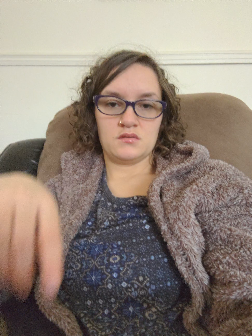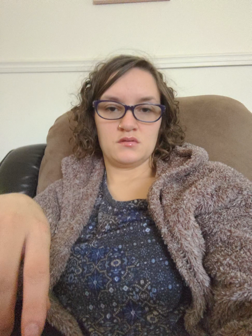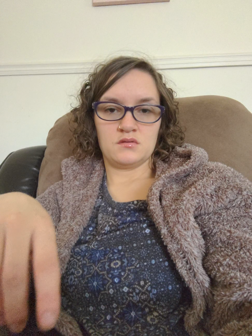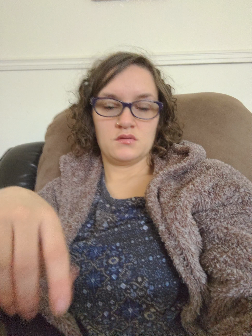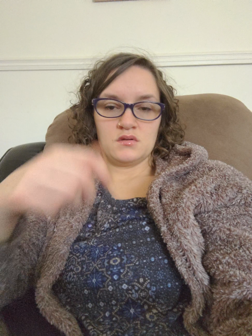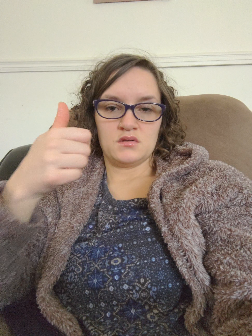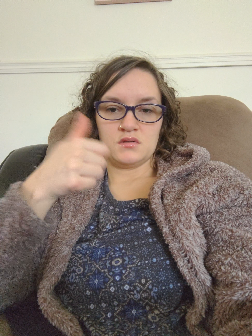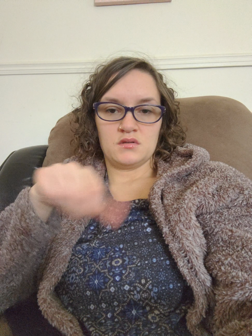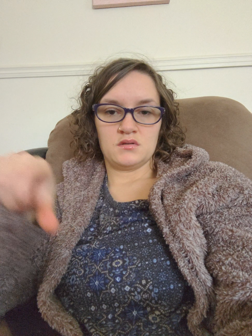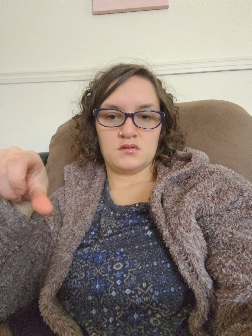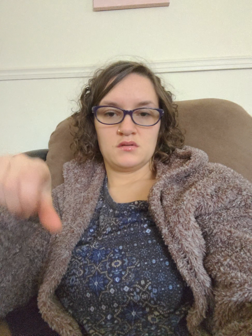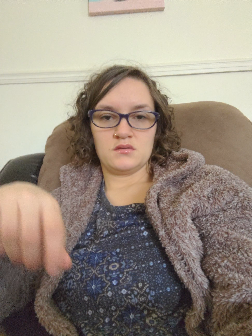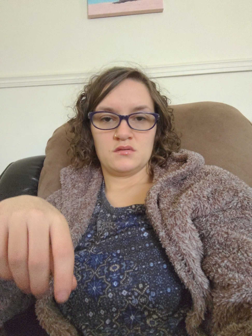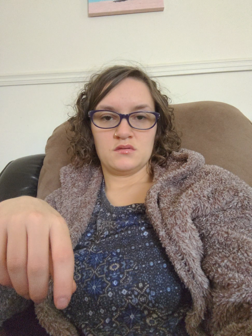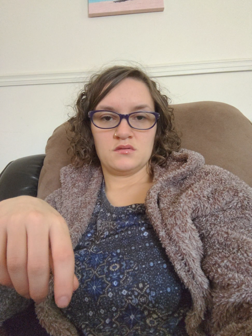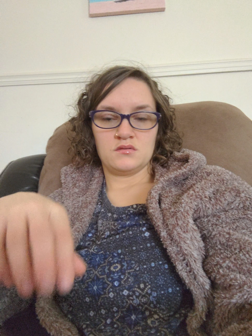any